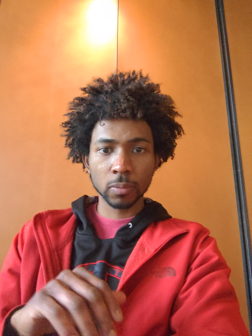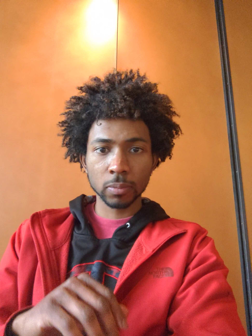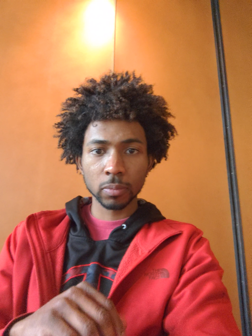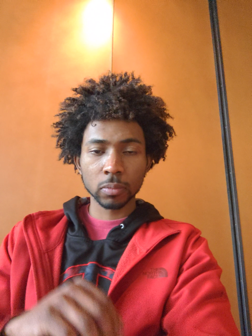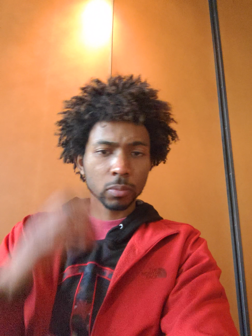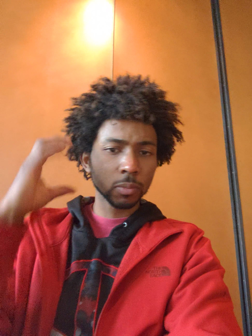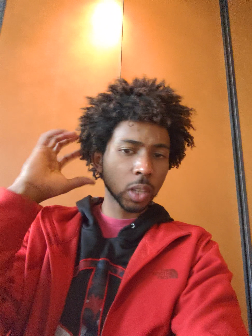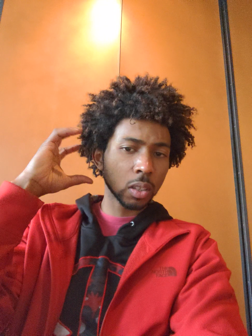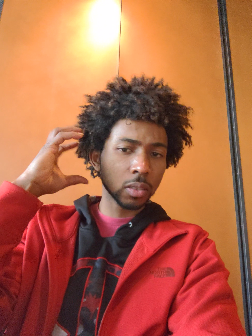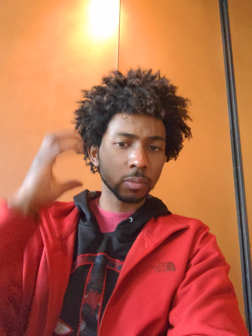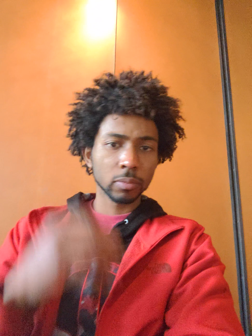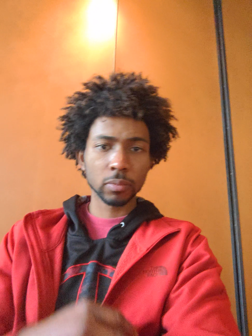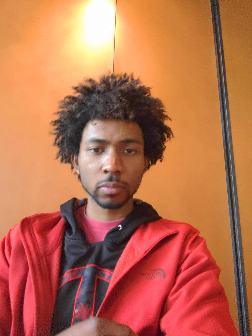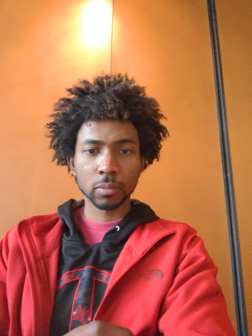radio